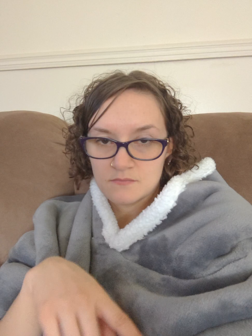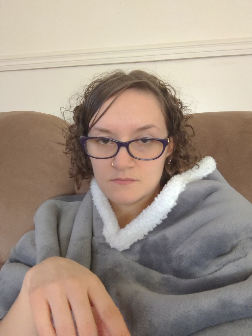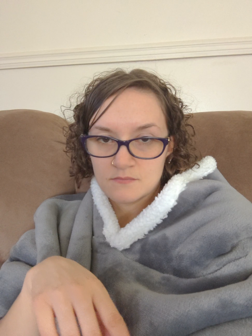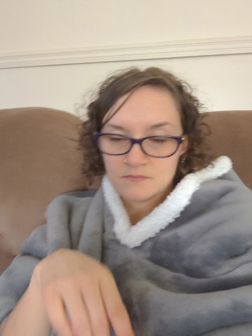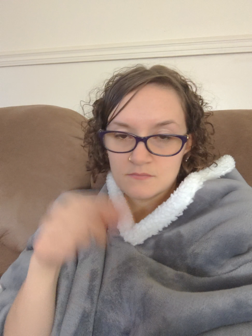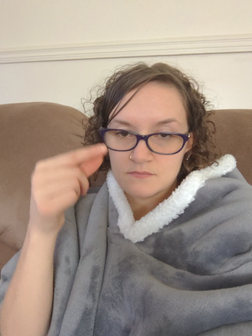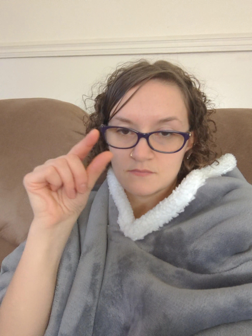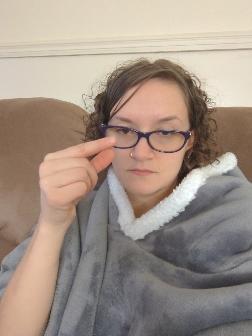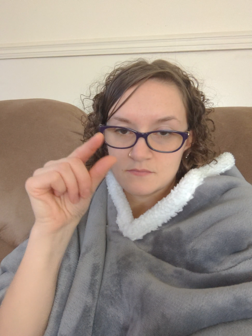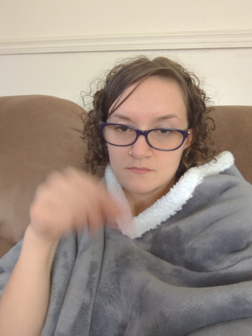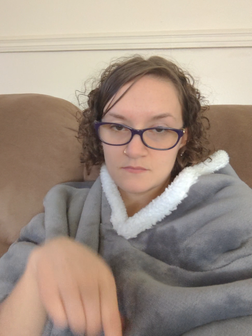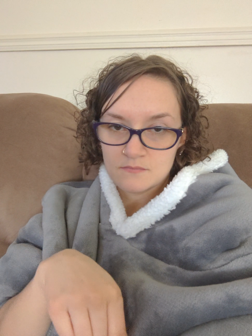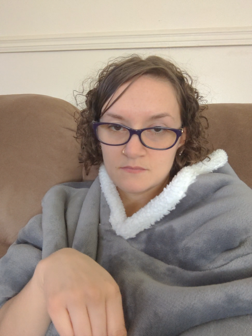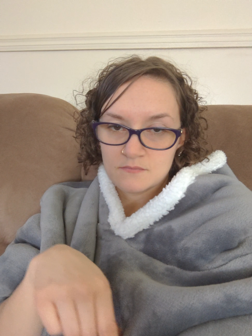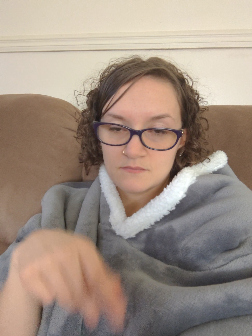green